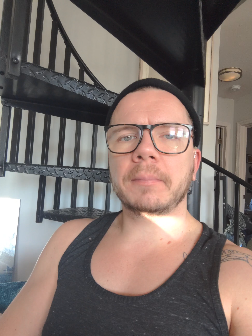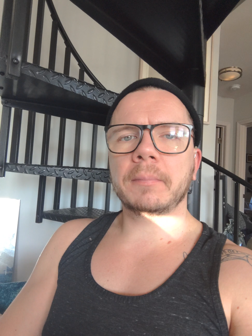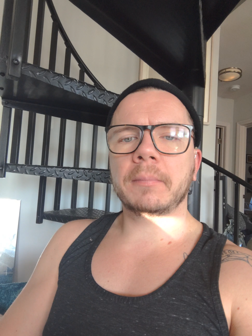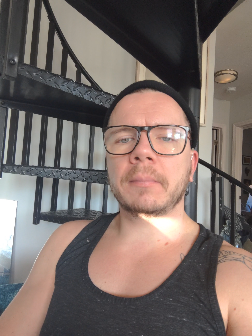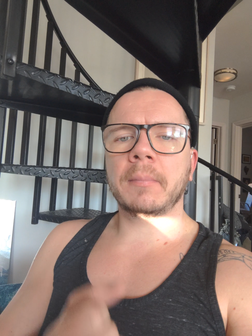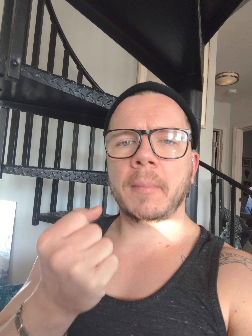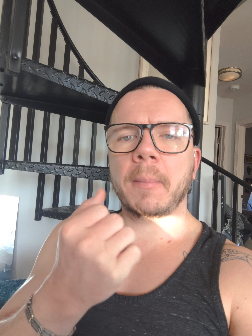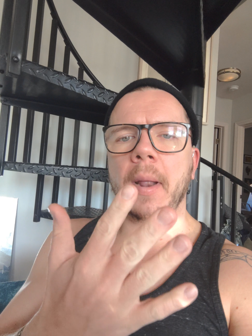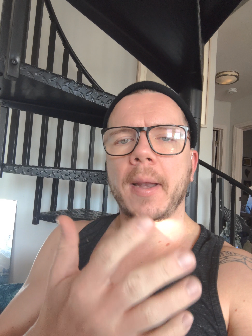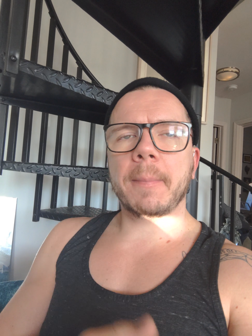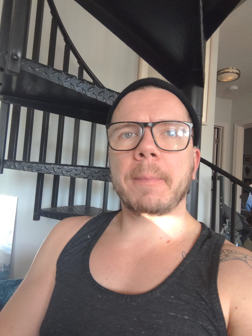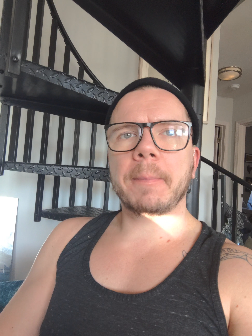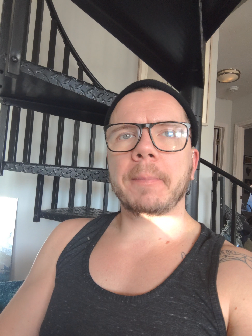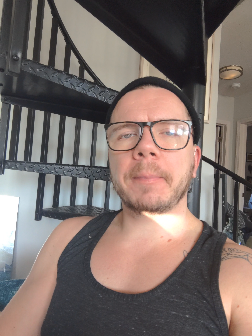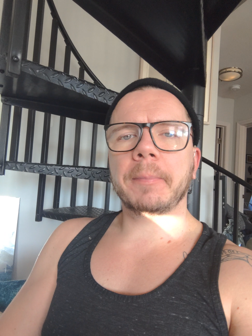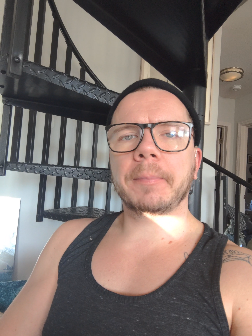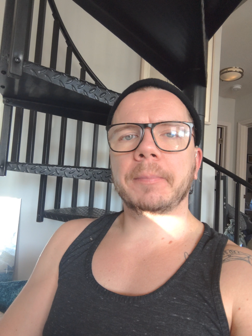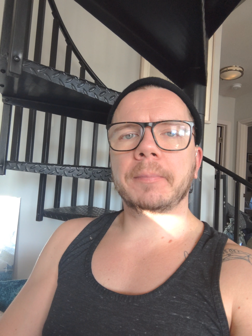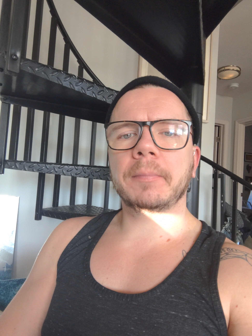many